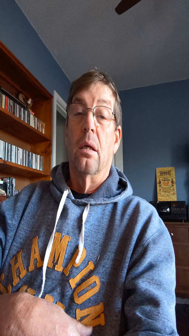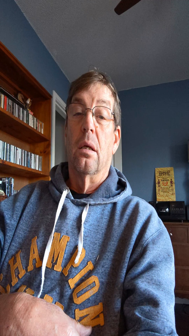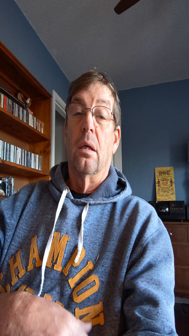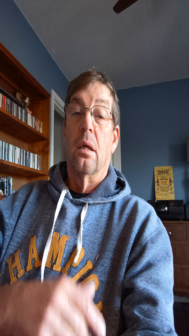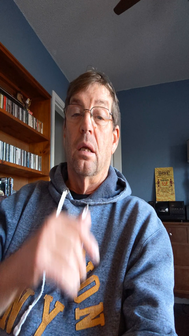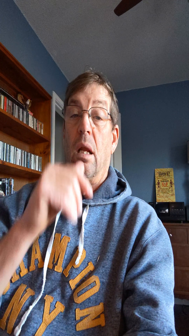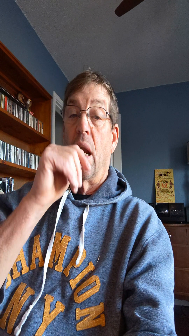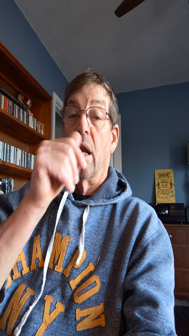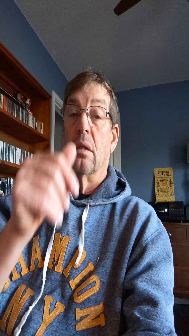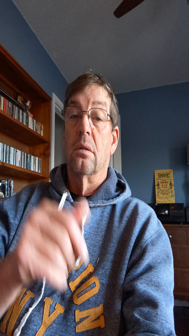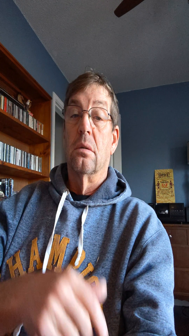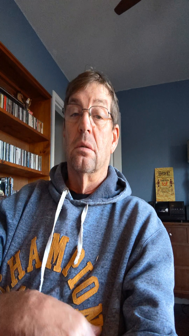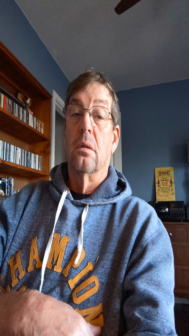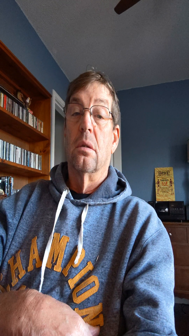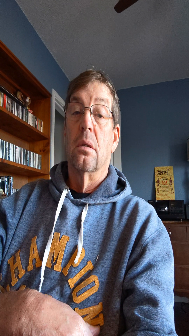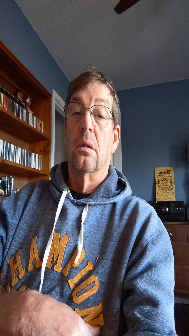nuts